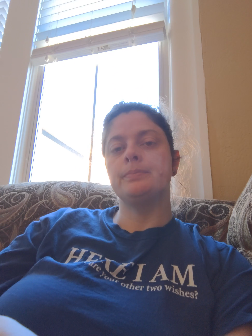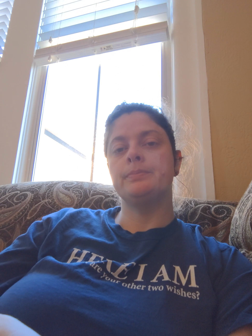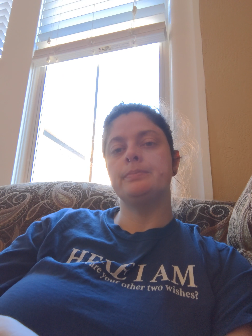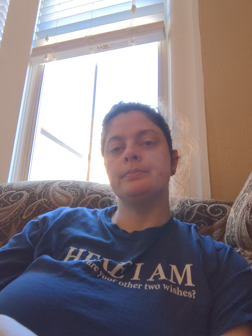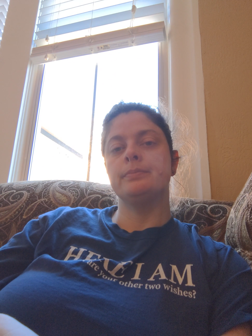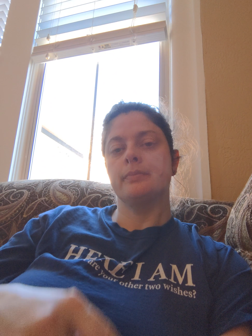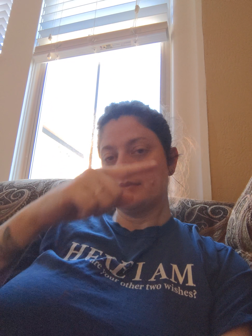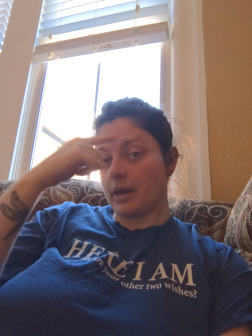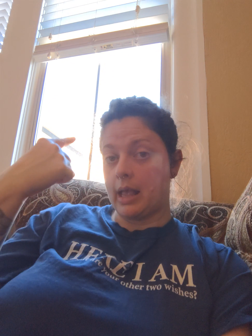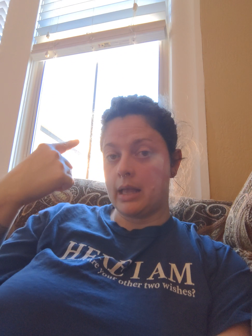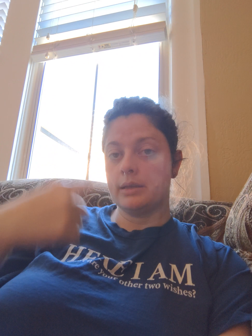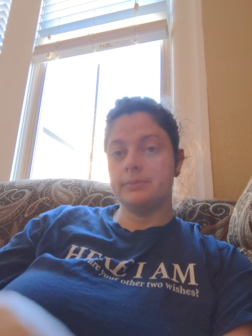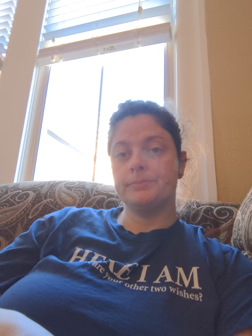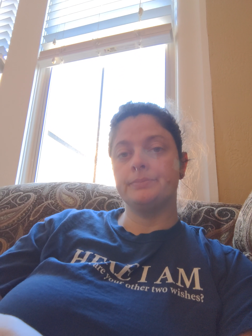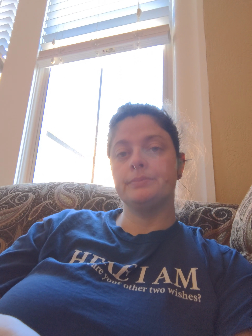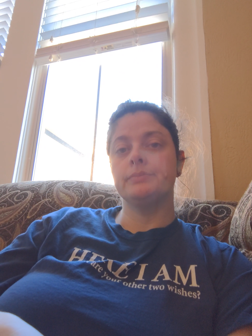black